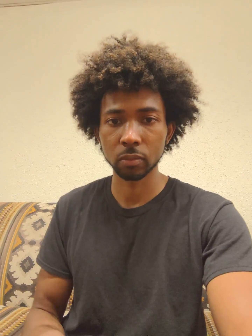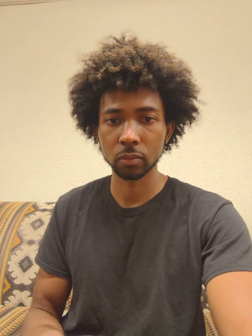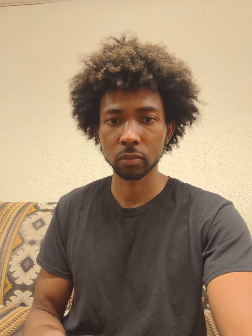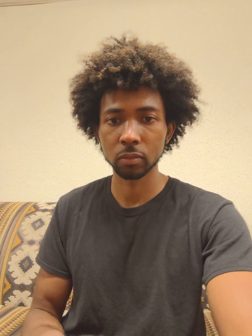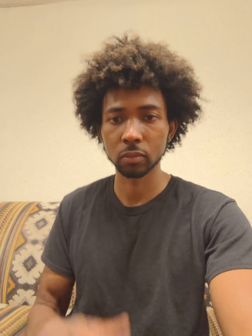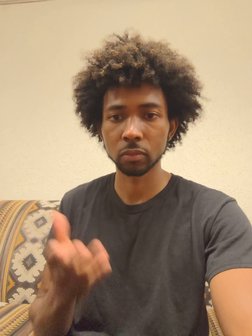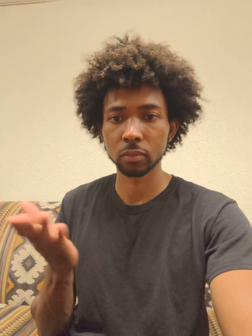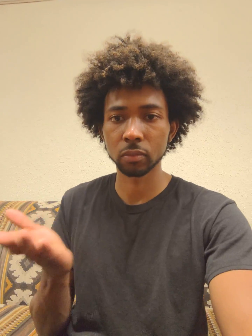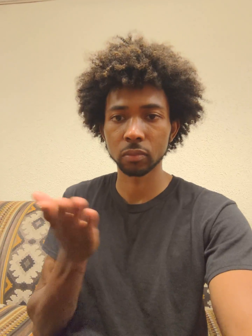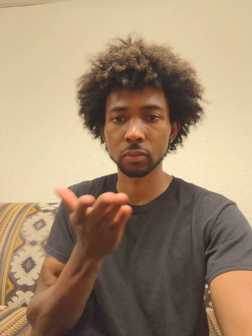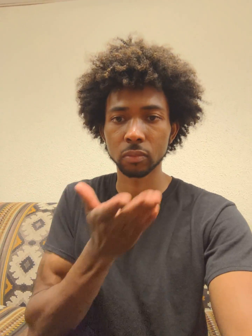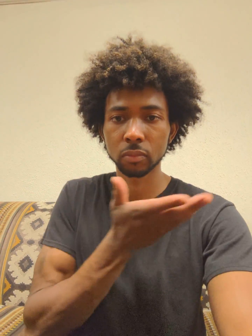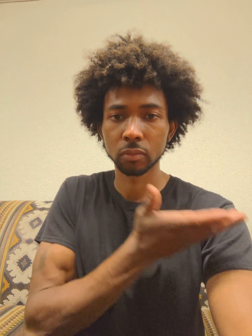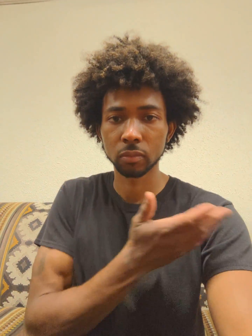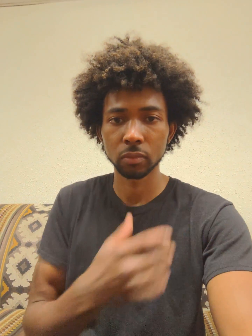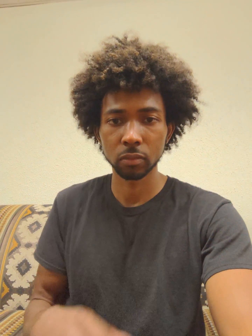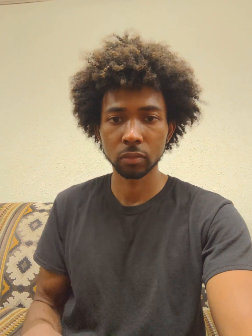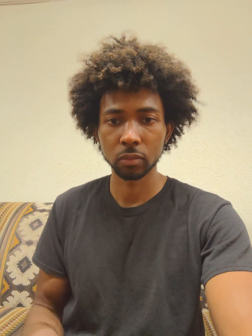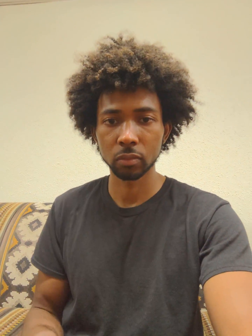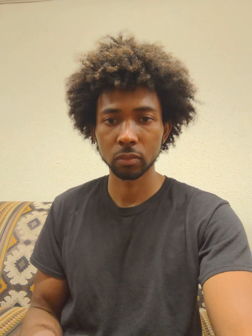carry